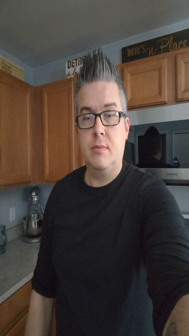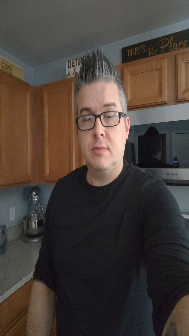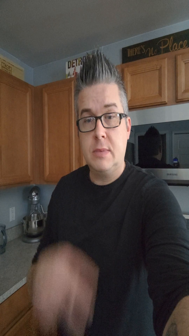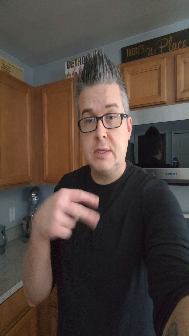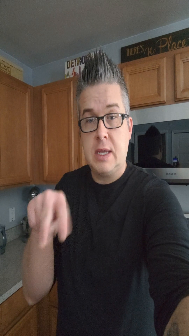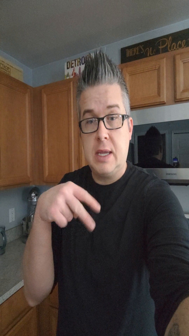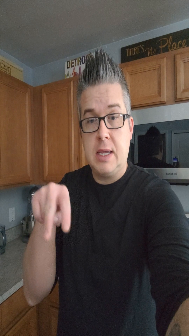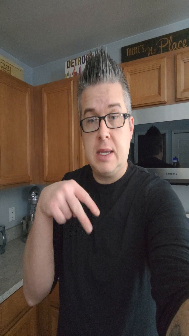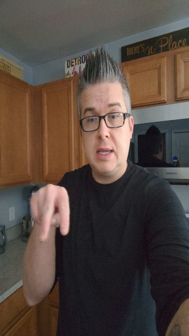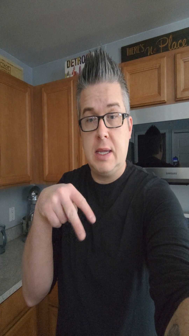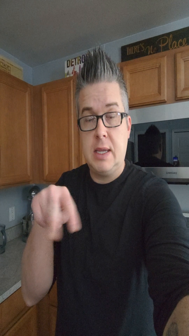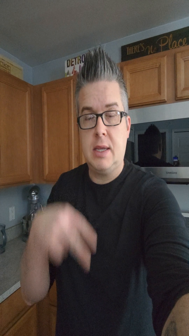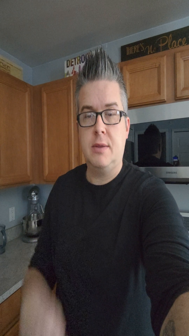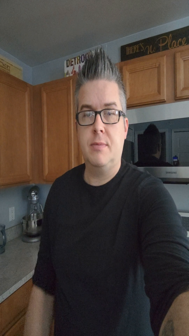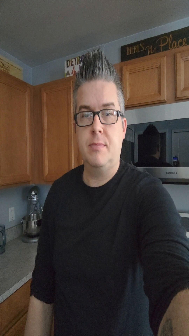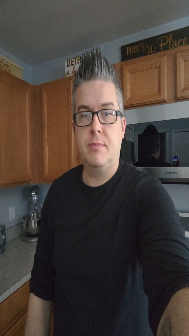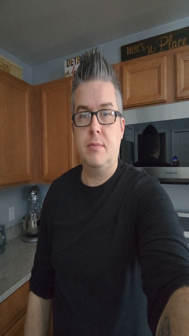dance